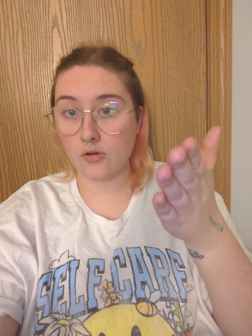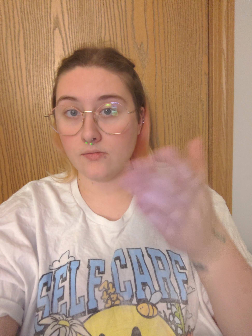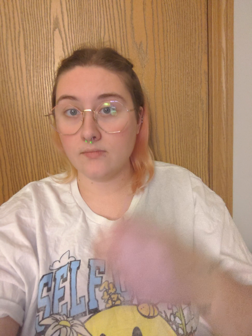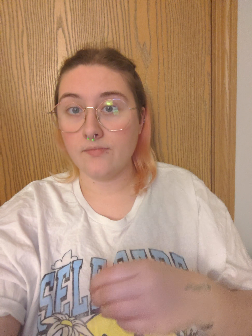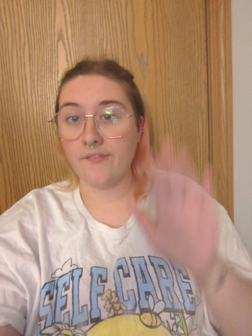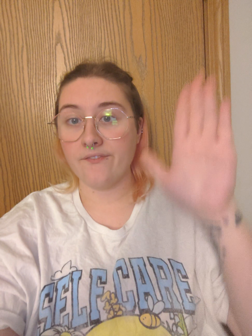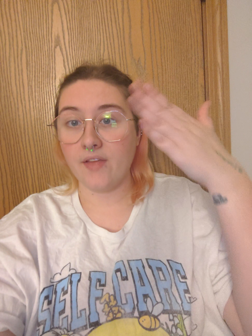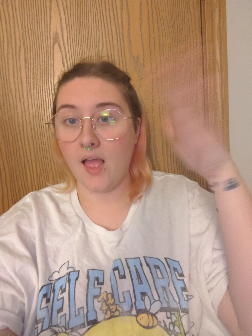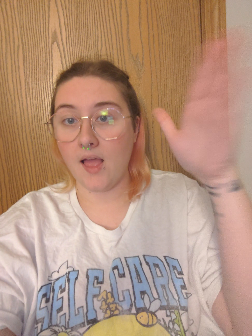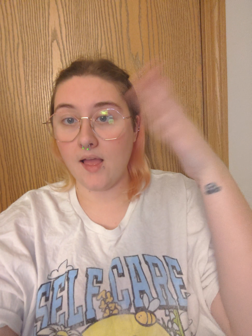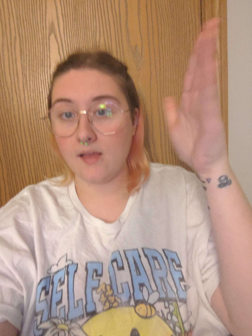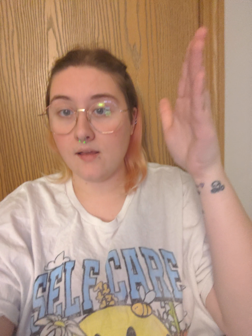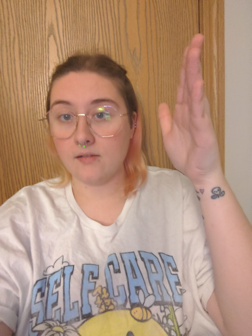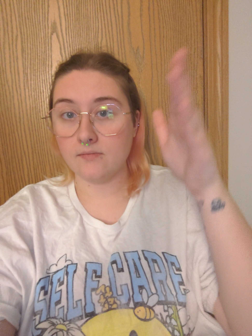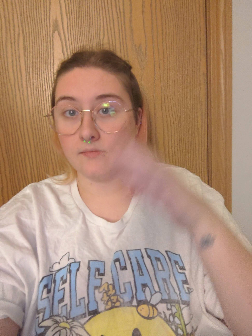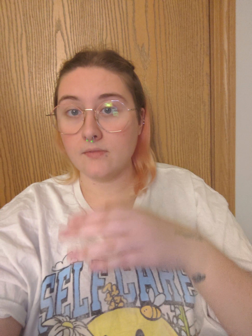flag